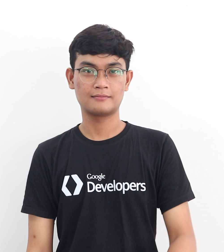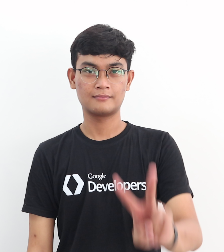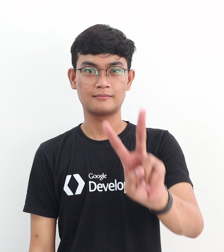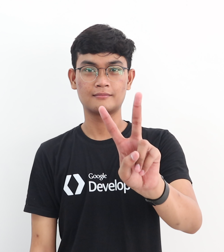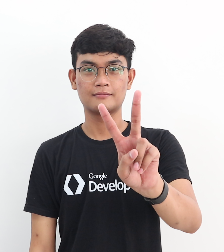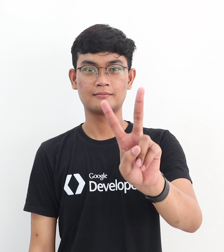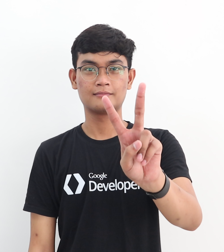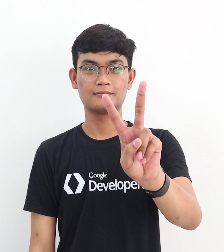V